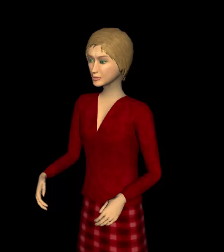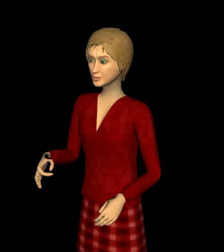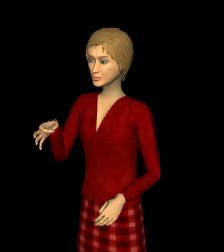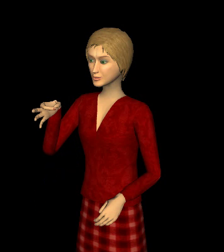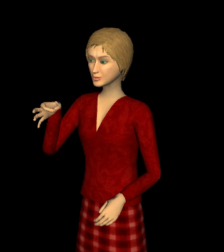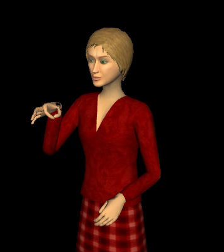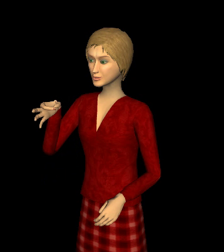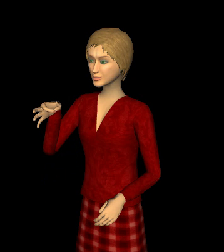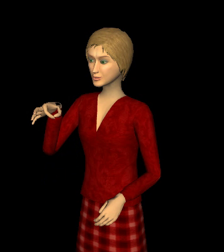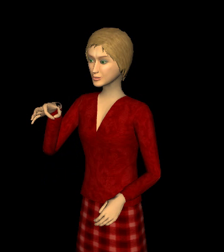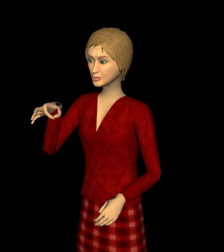إبرة